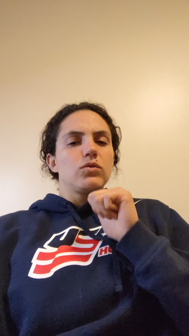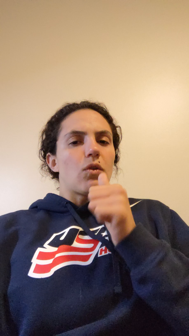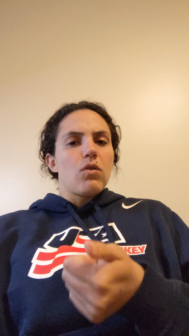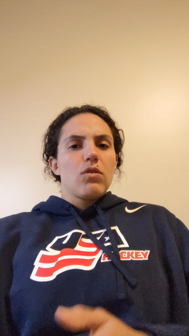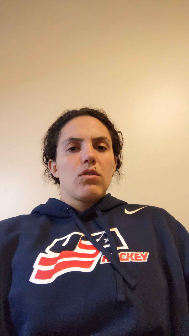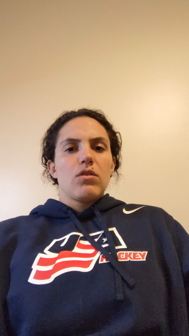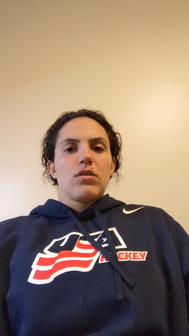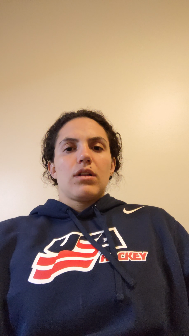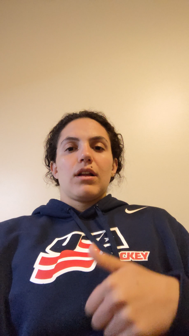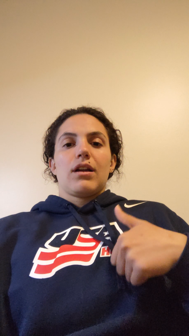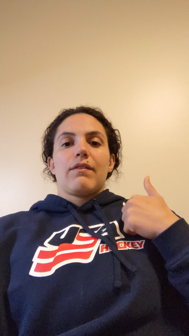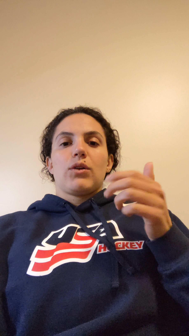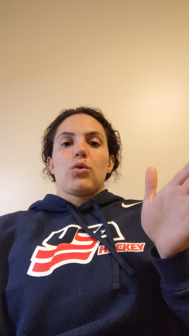living room